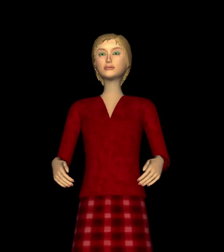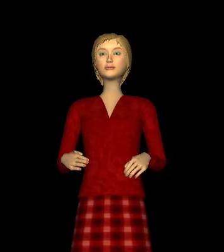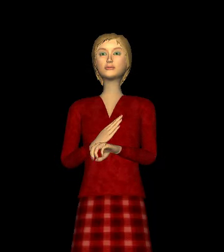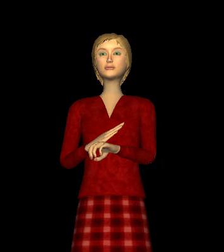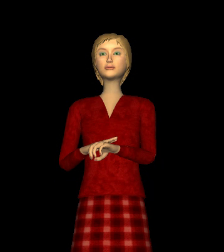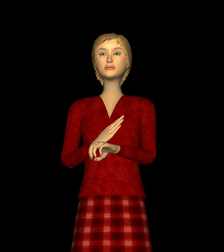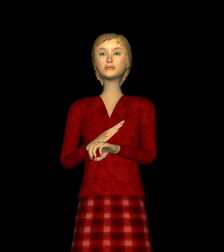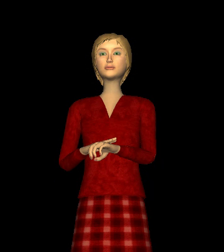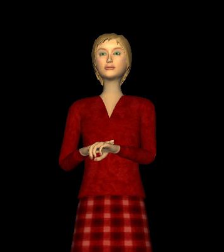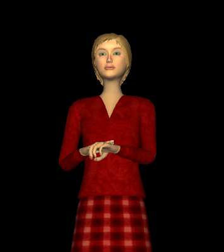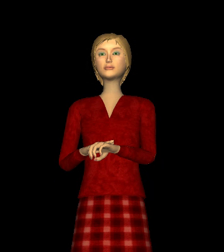تحذير